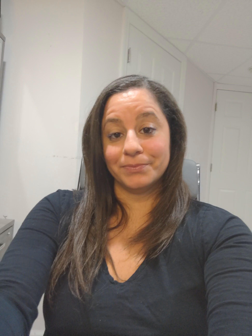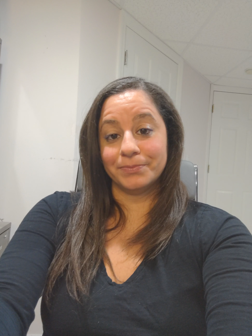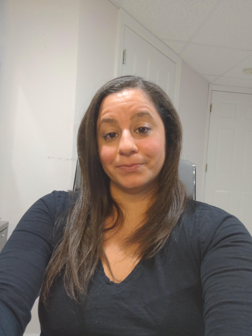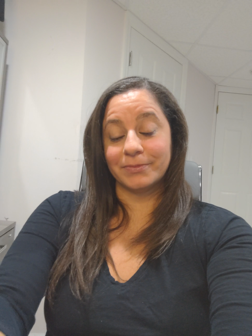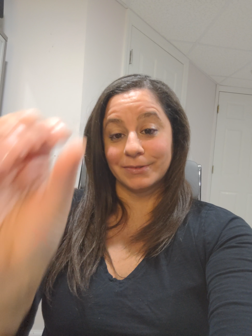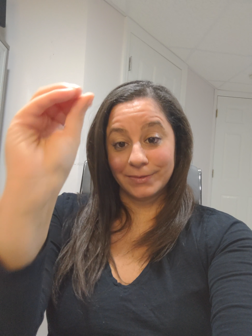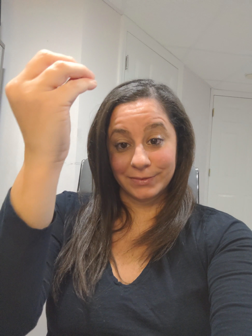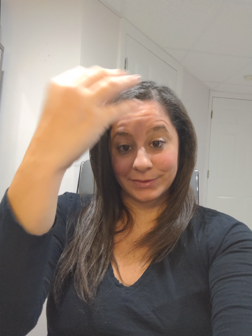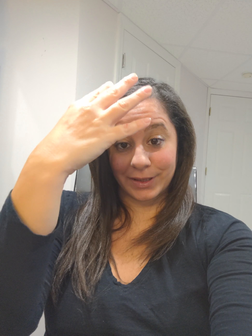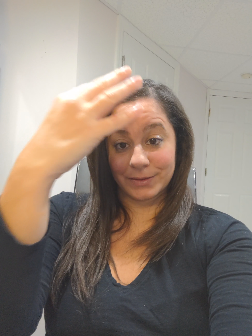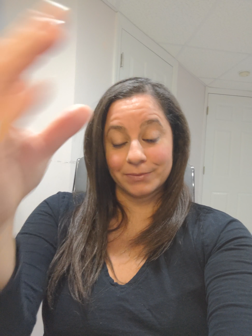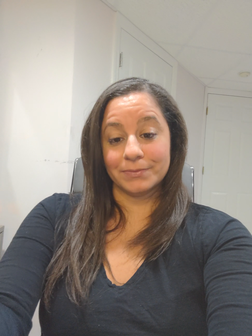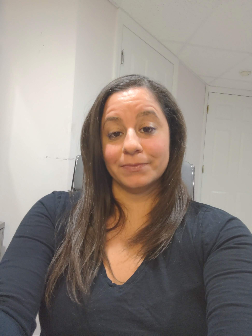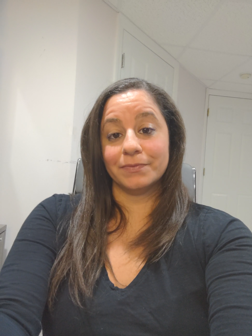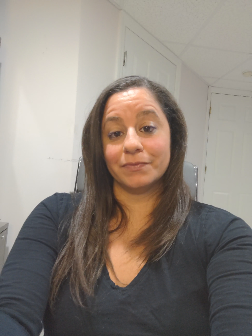sun